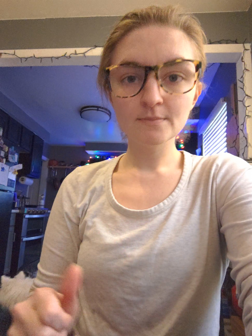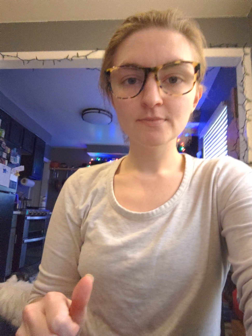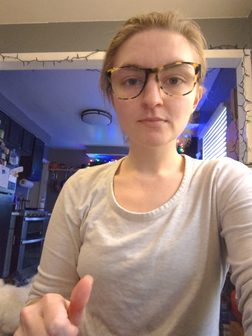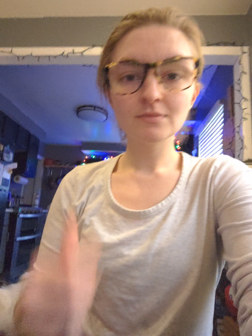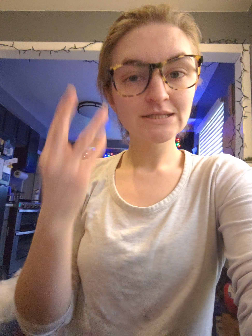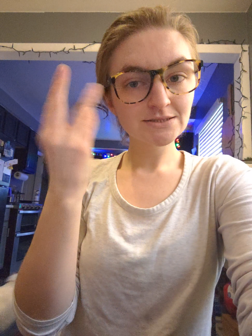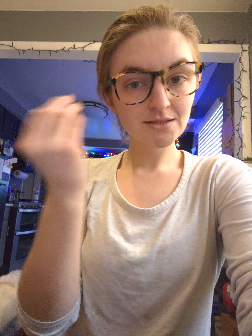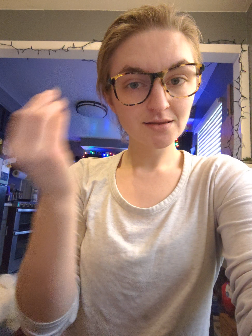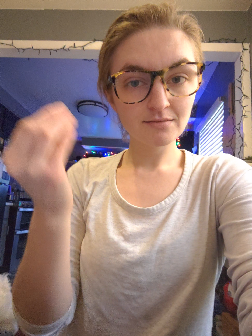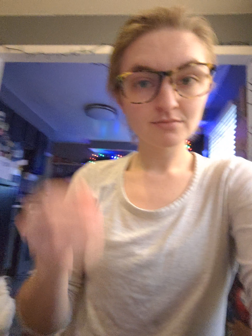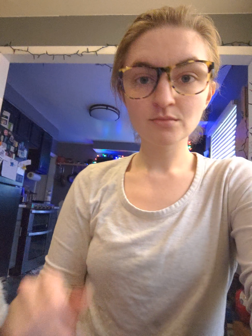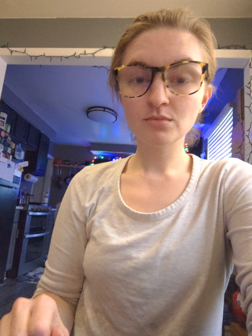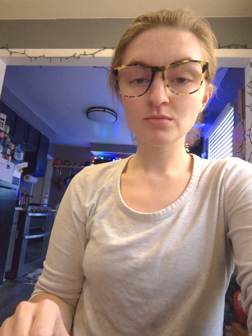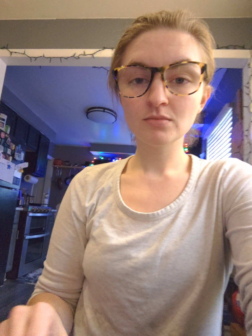outside